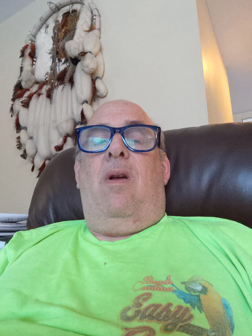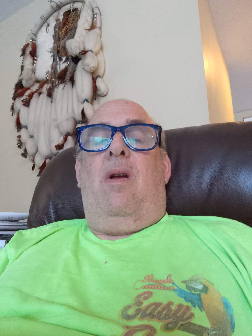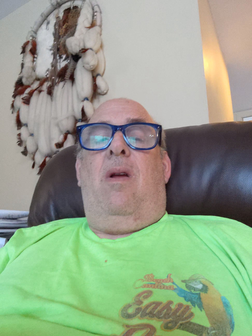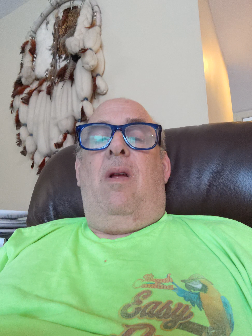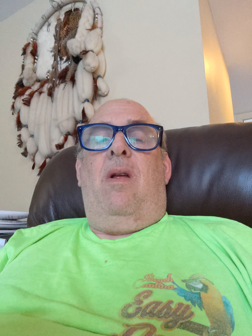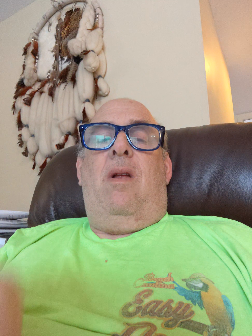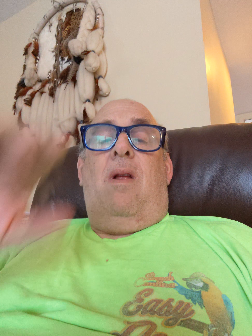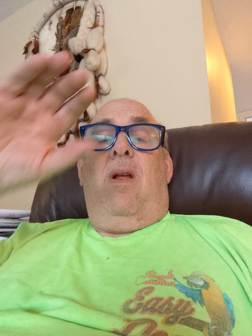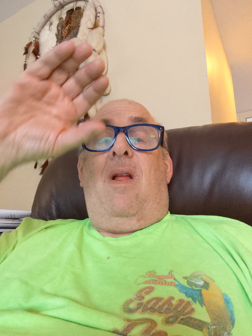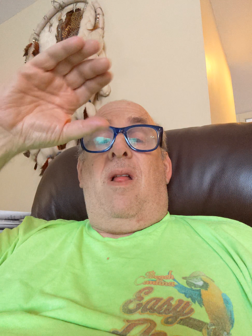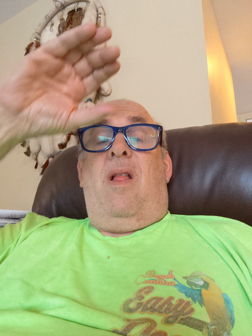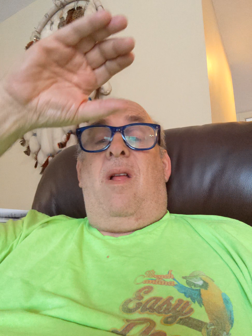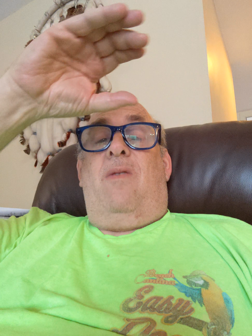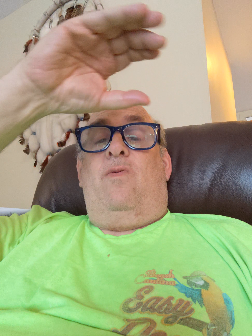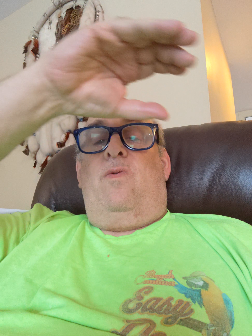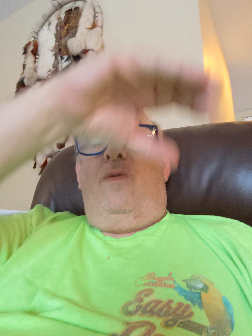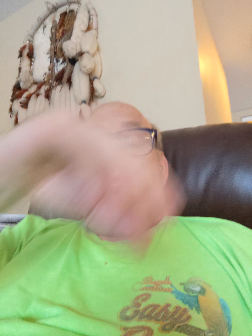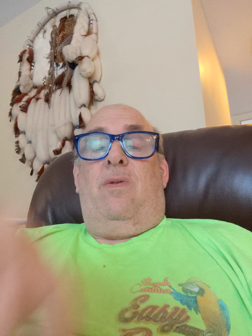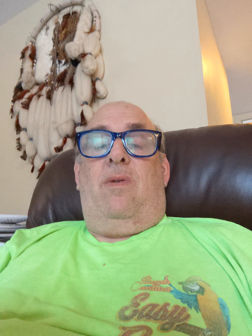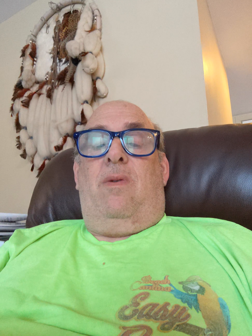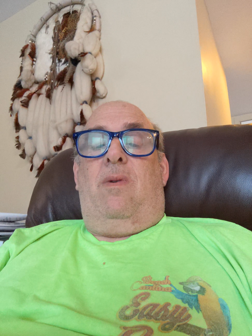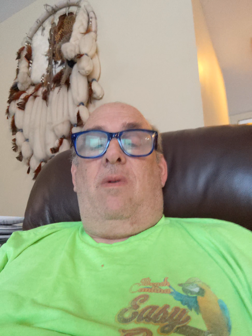cloud